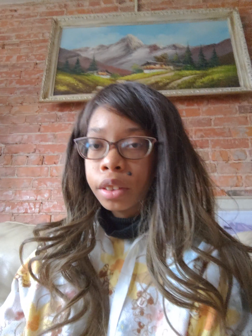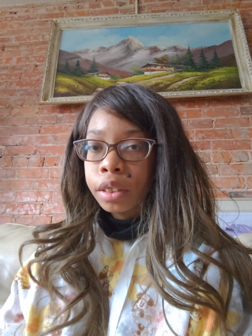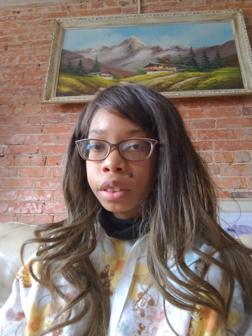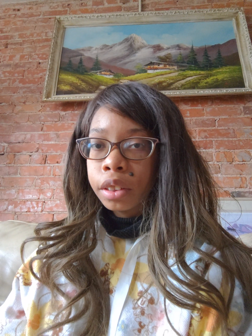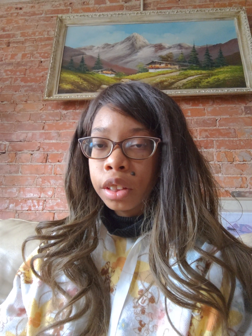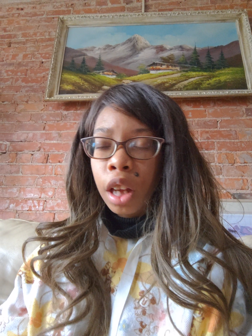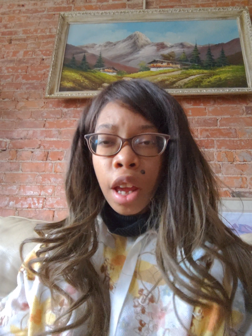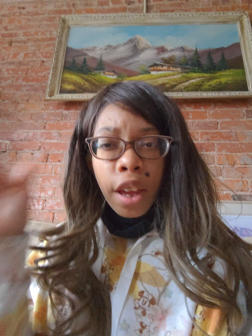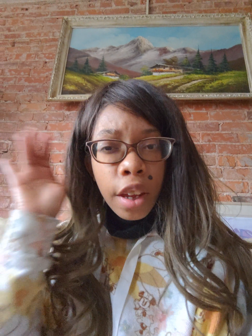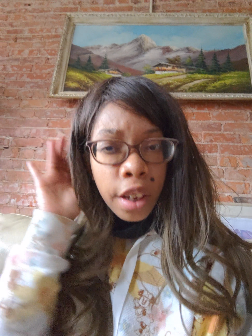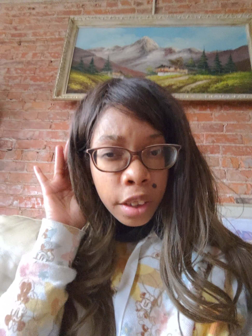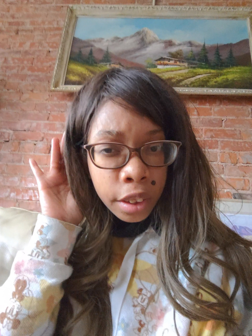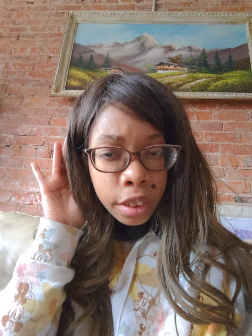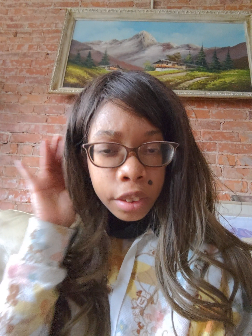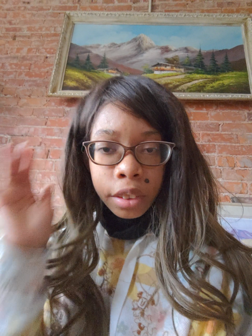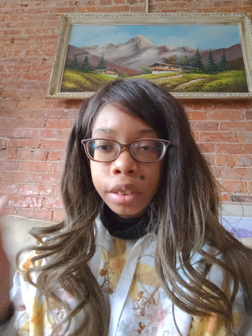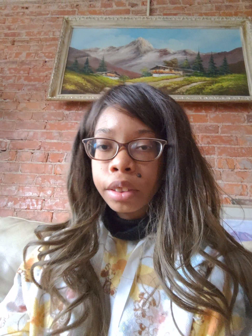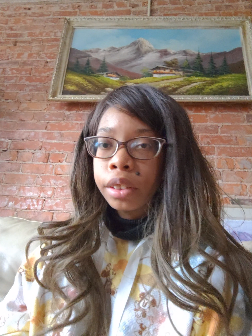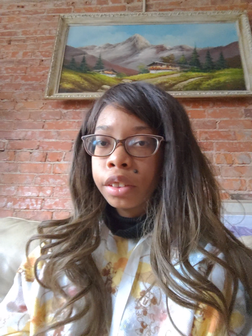listen